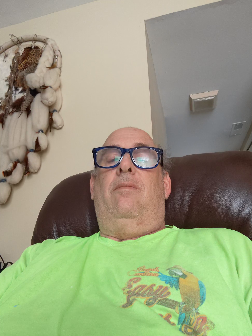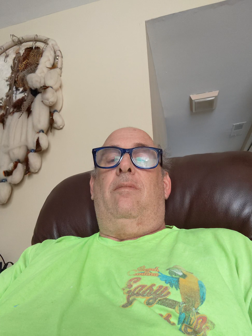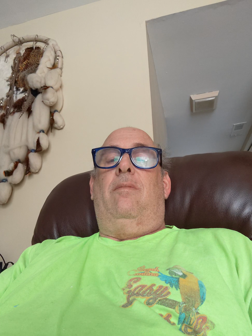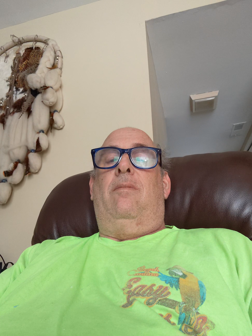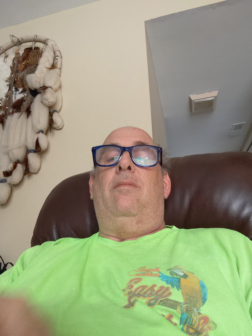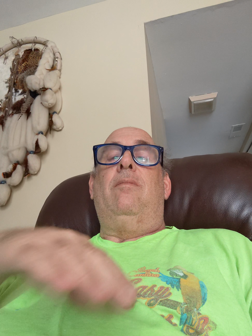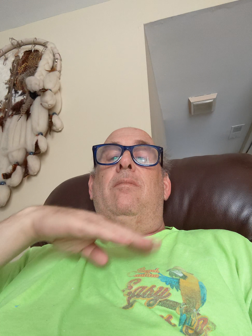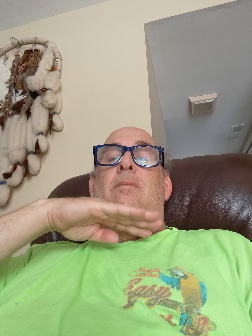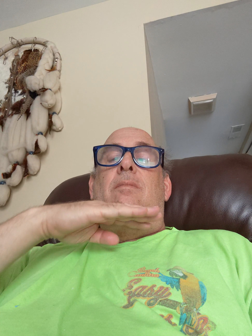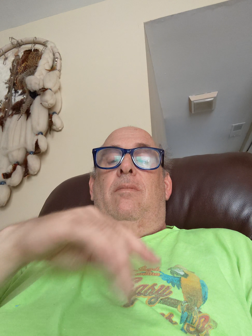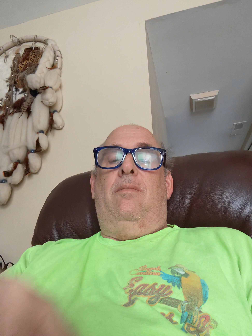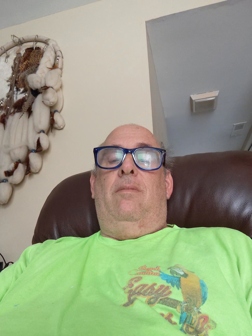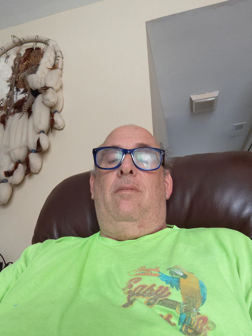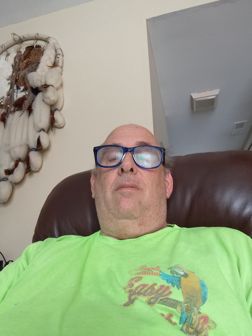pig